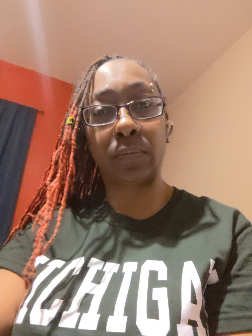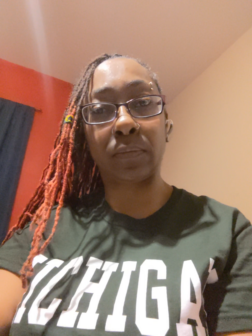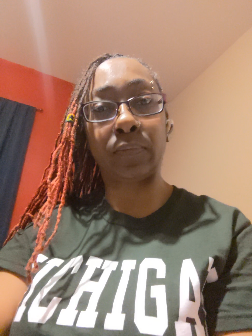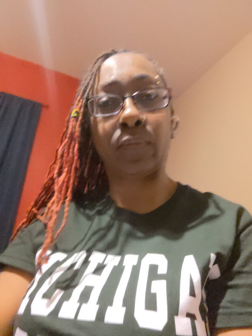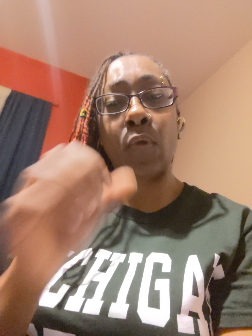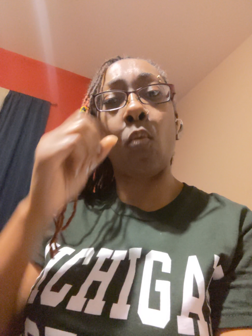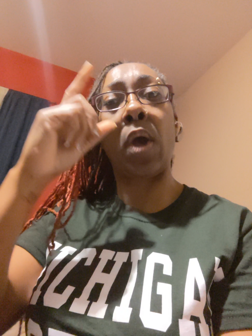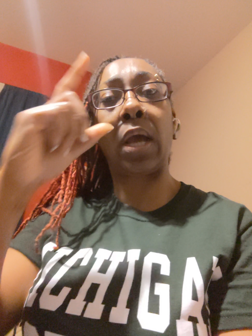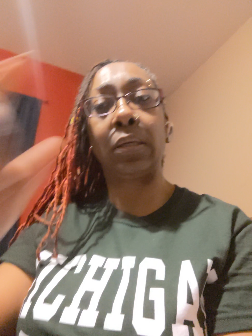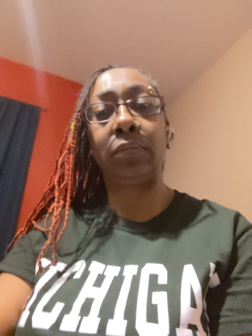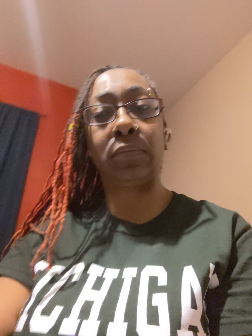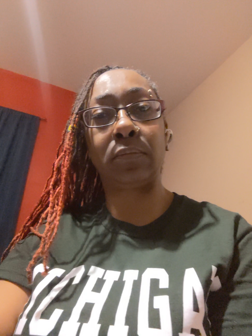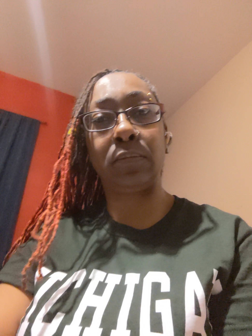awake